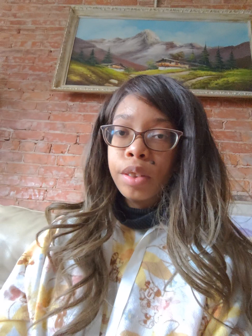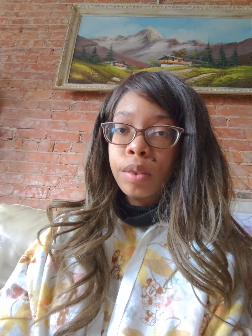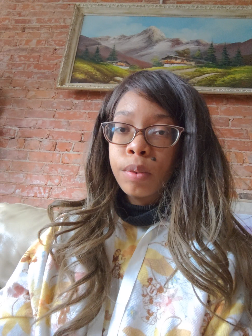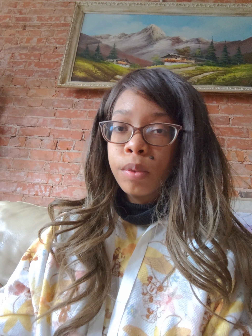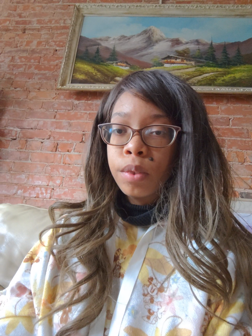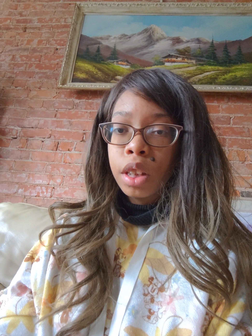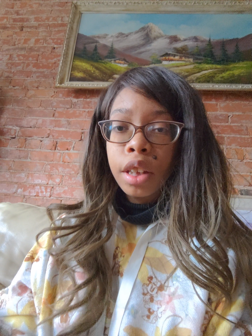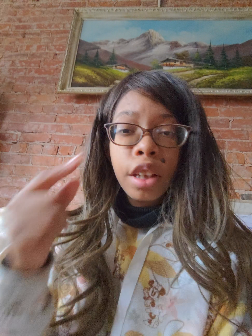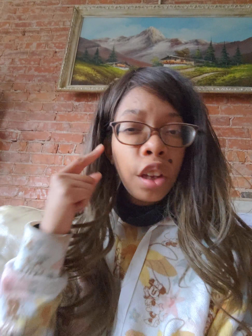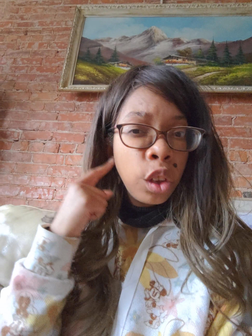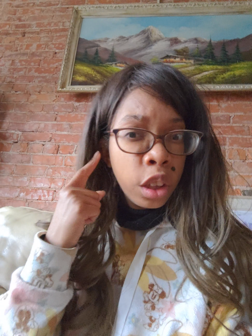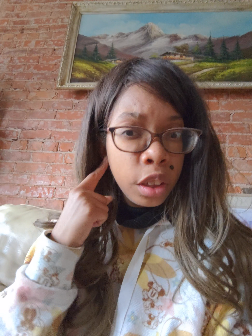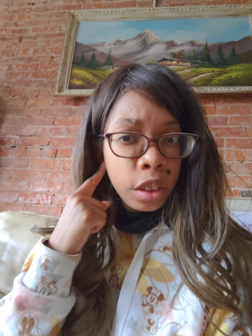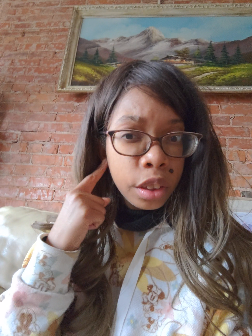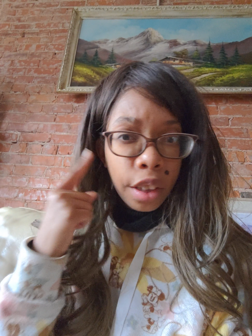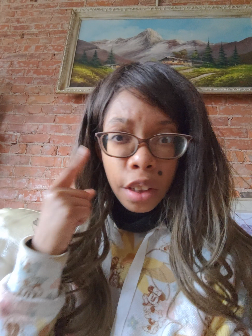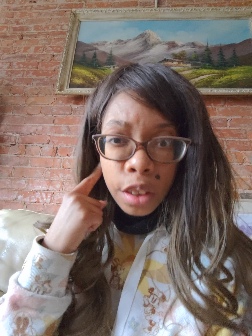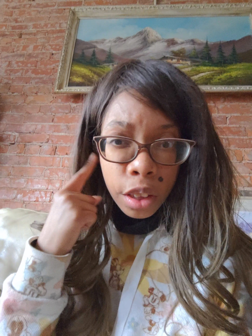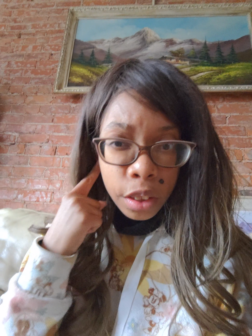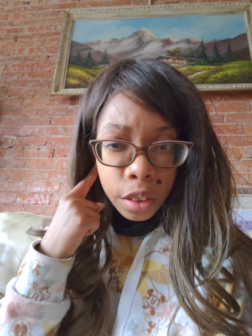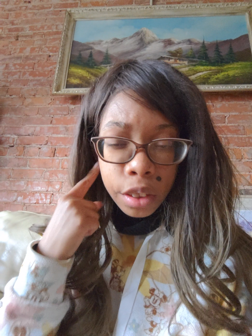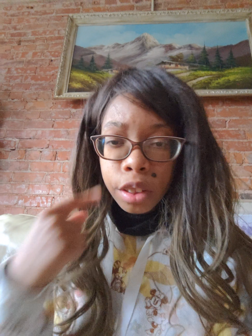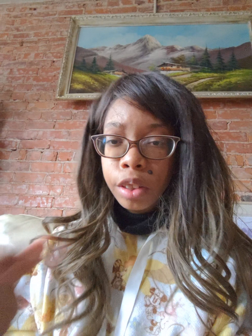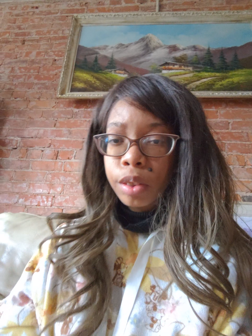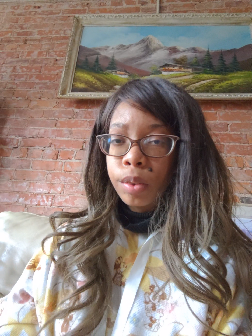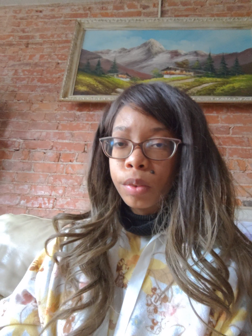hear